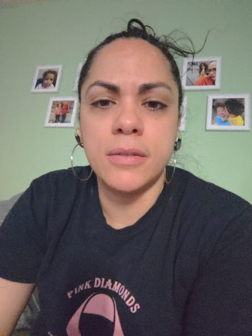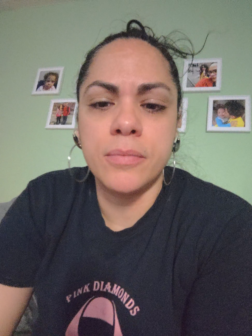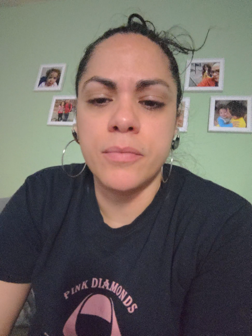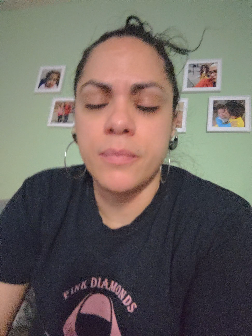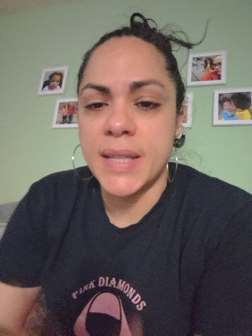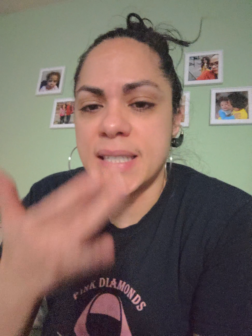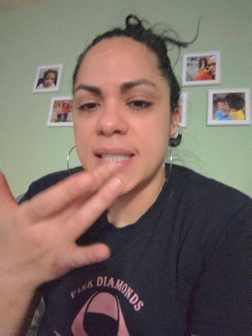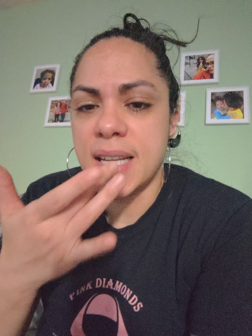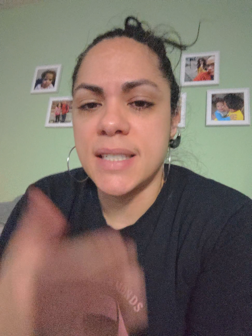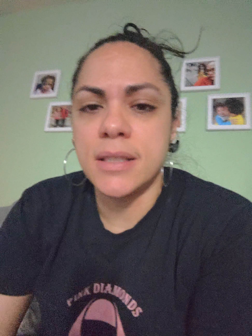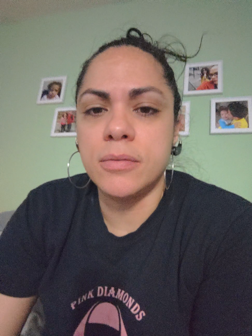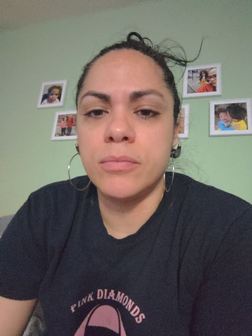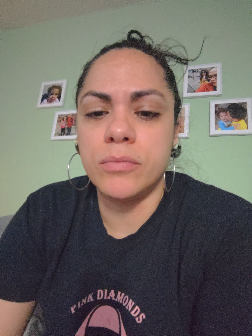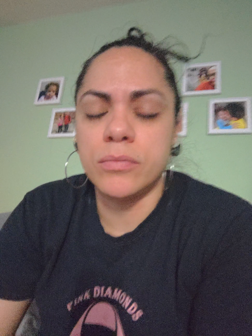taste